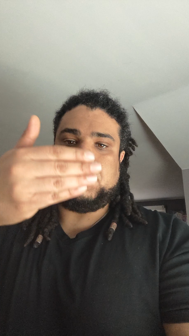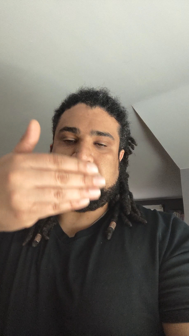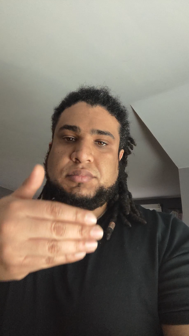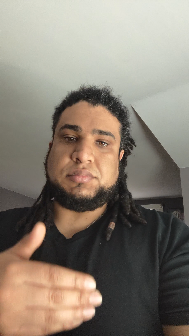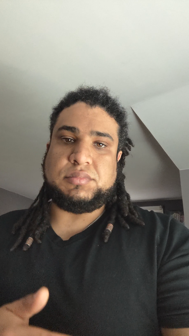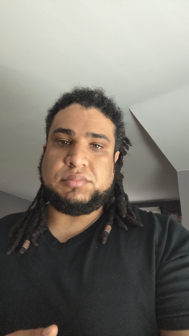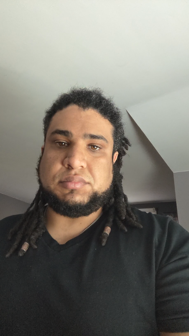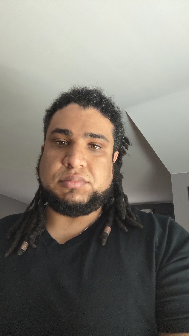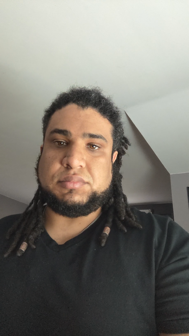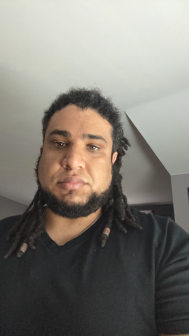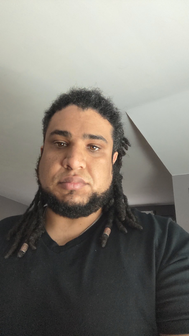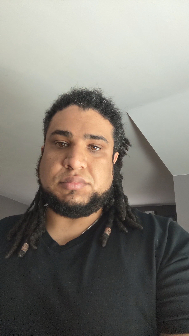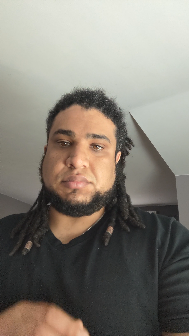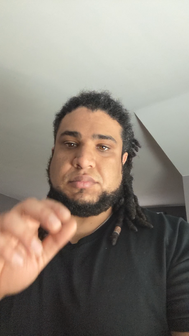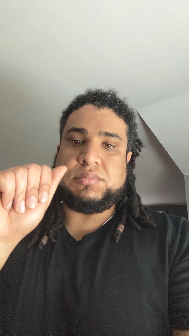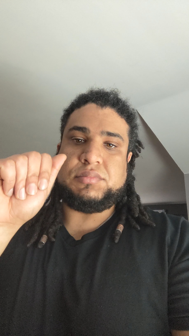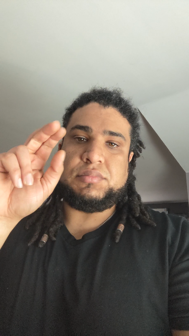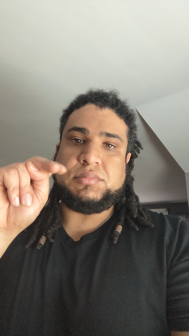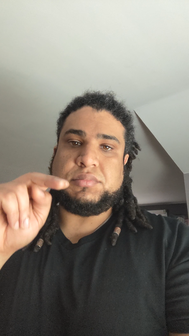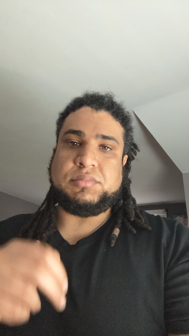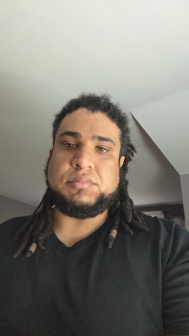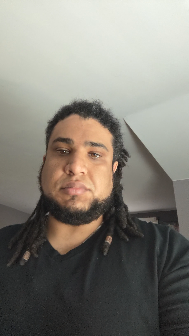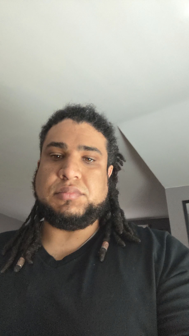an